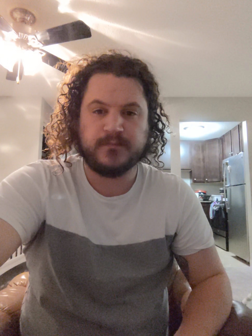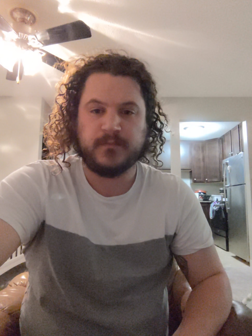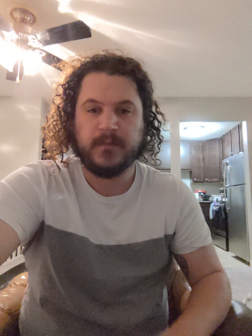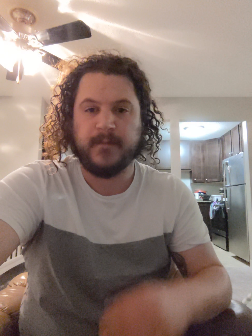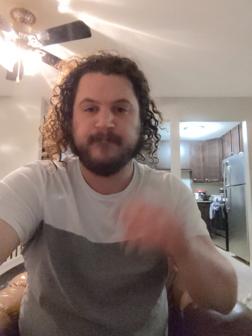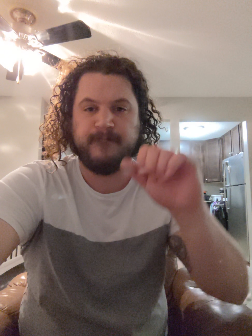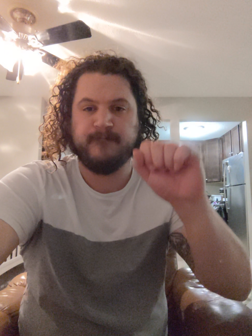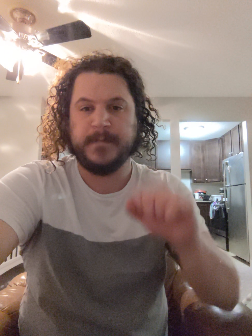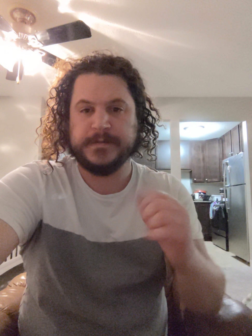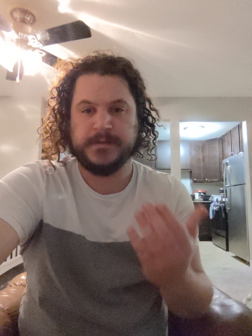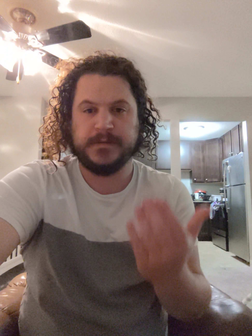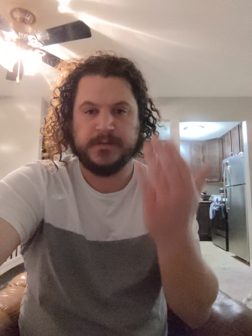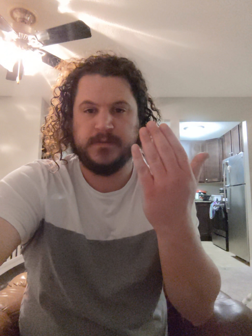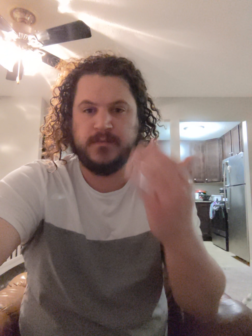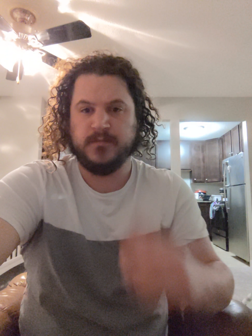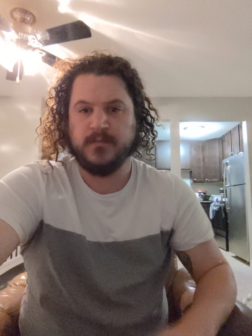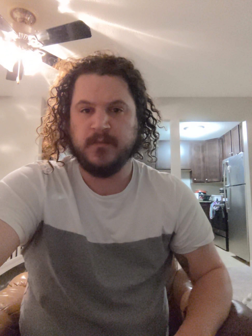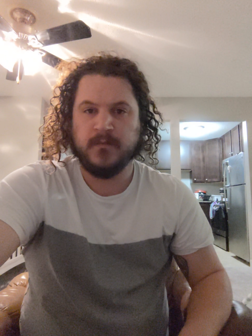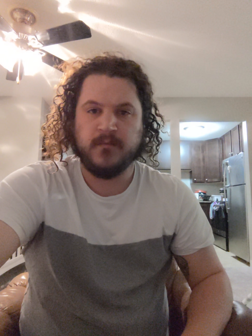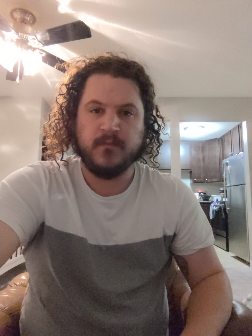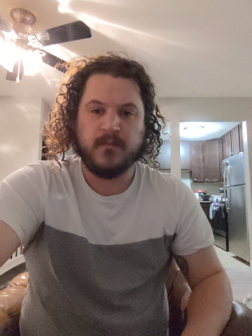mitten